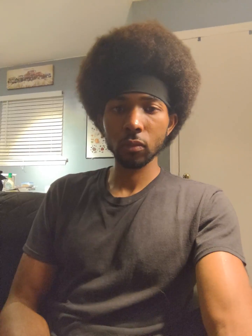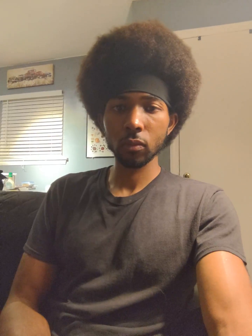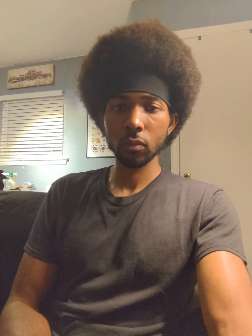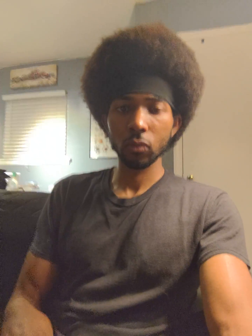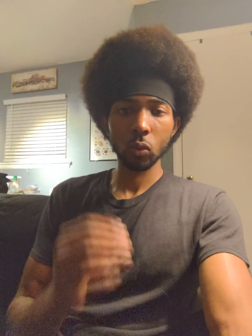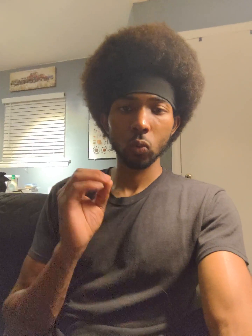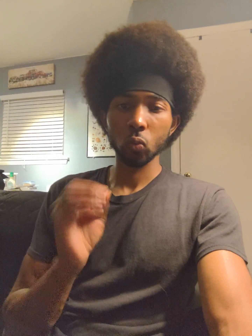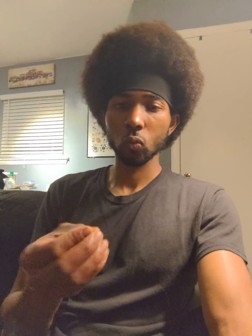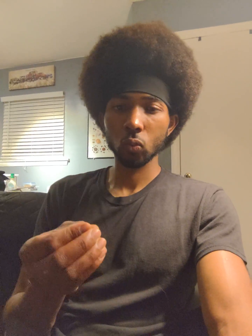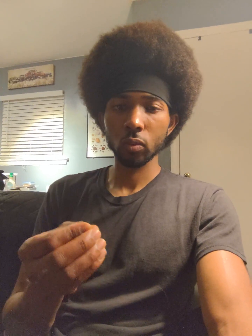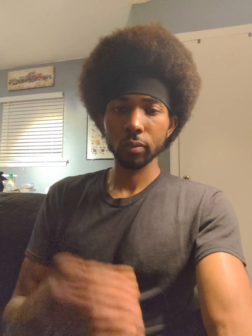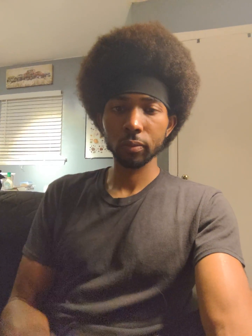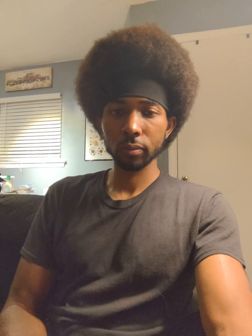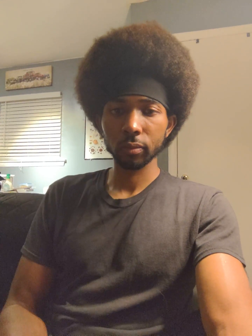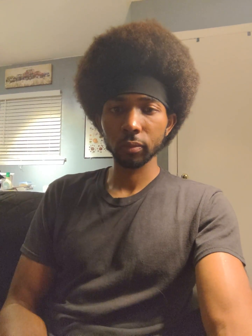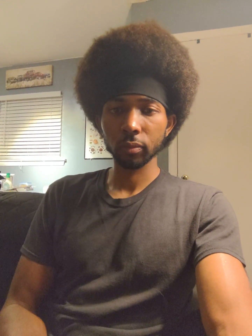none